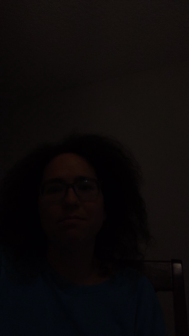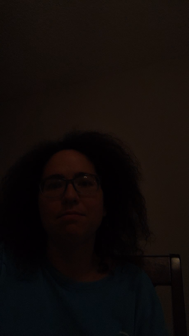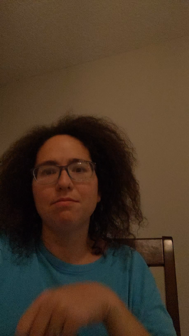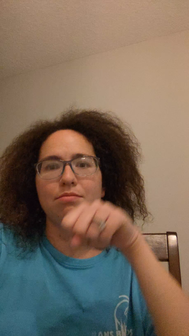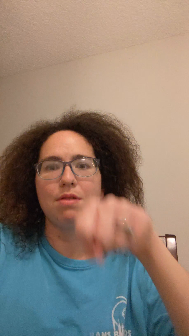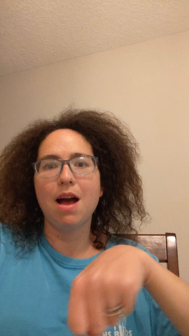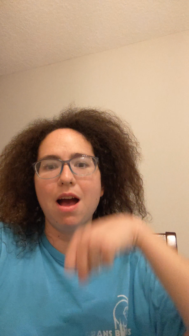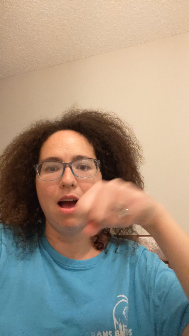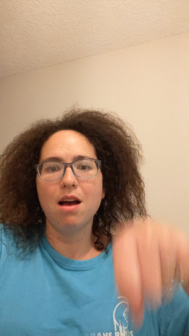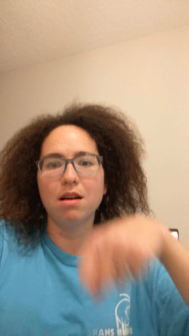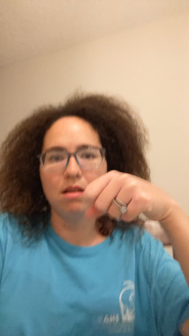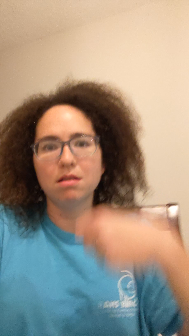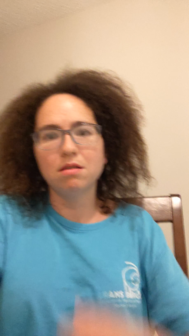bicycle